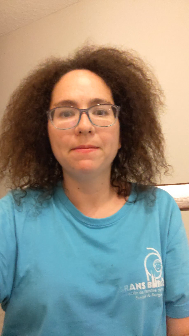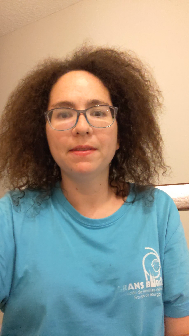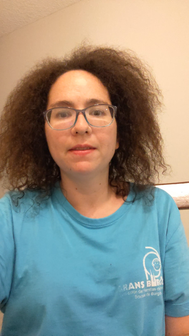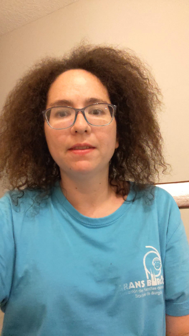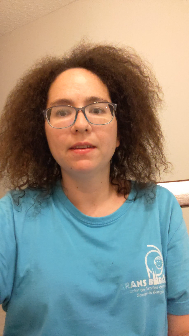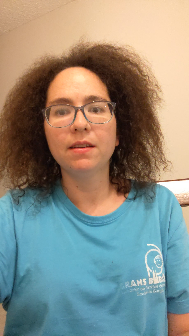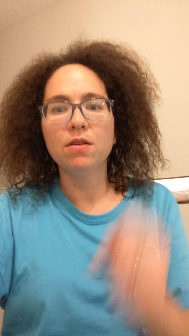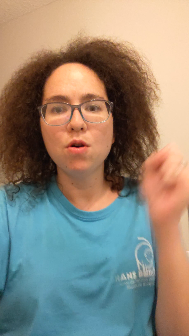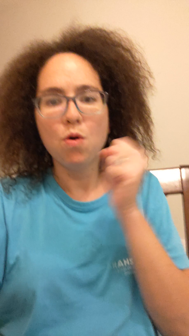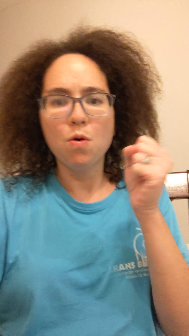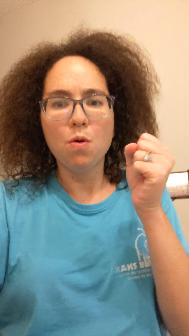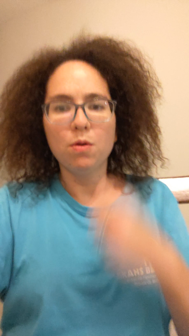cold